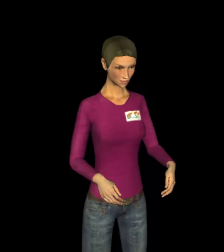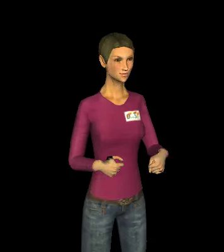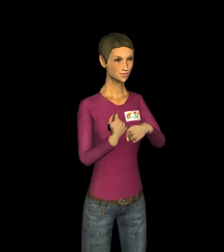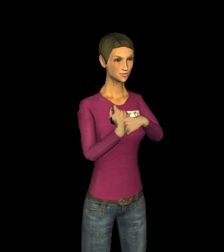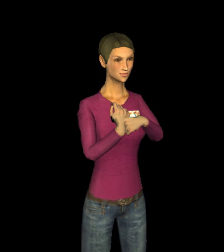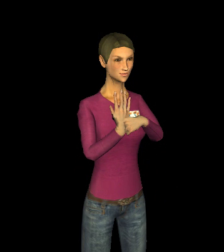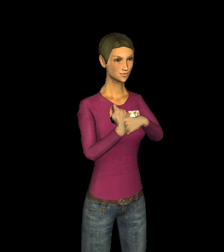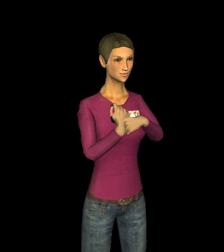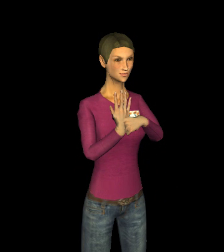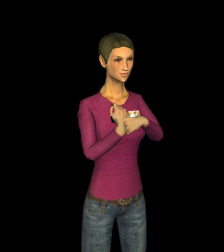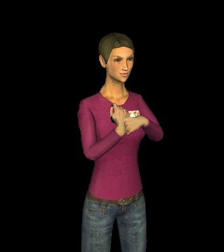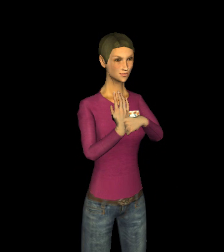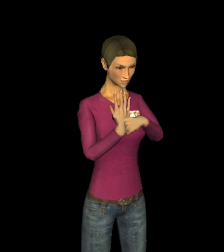إشارة